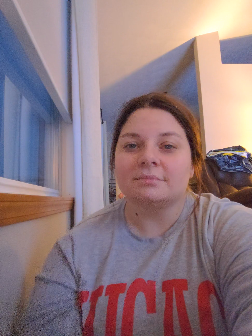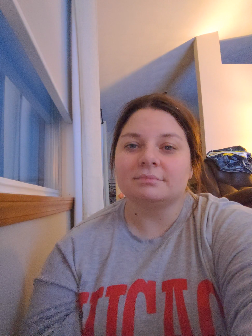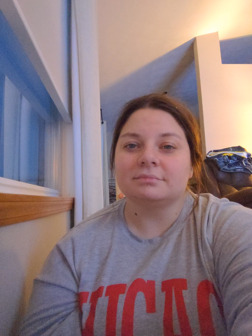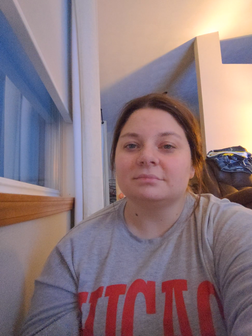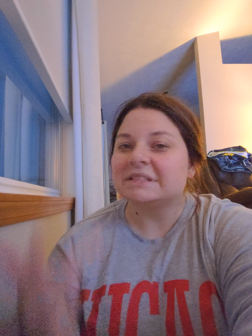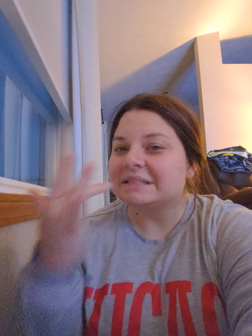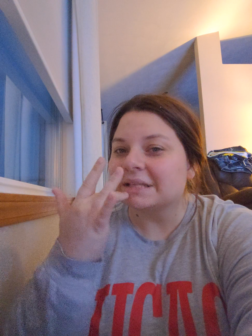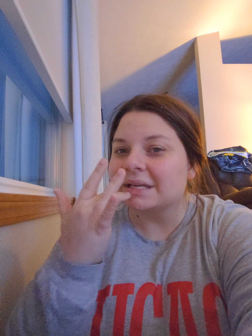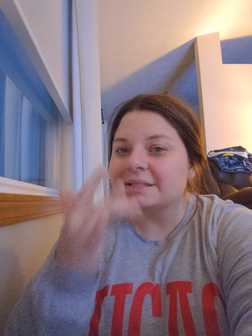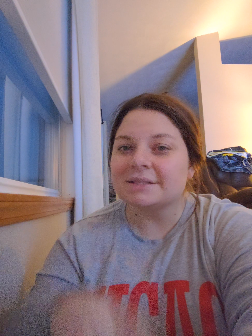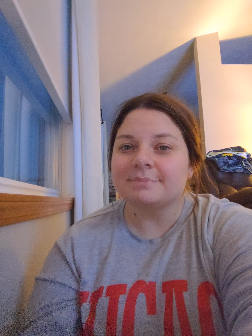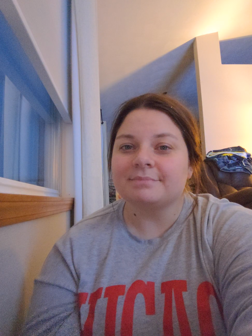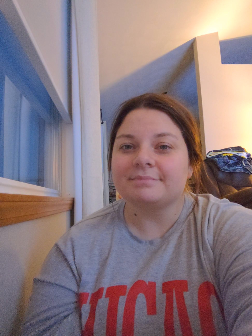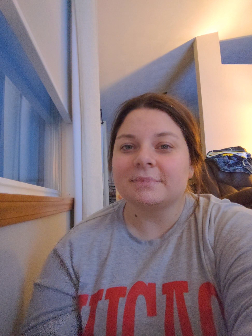taste